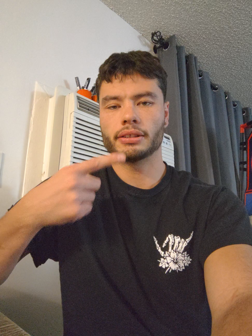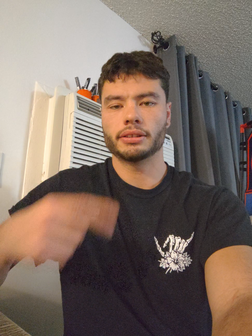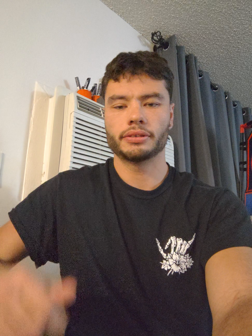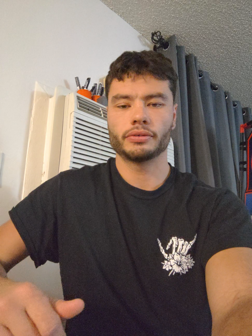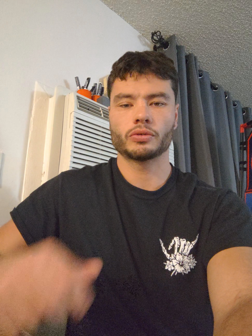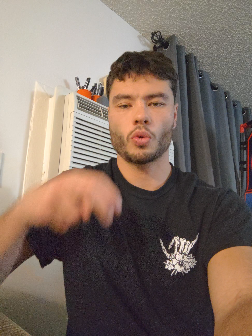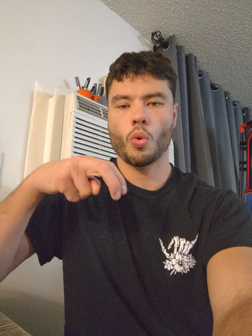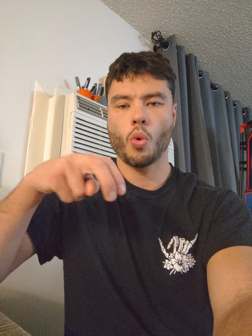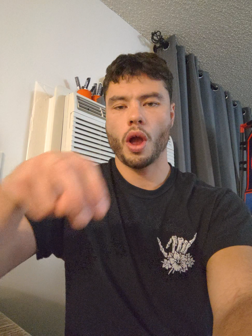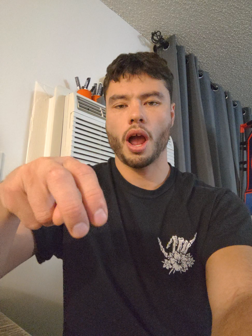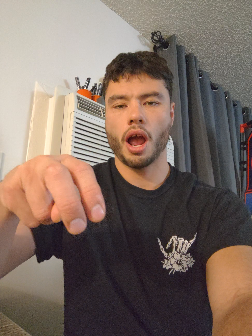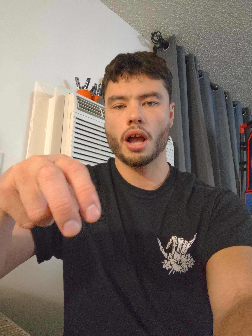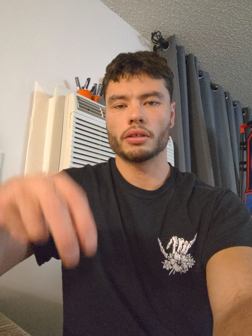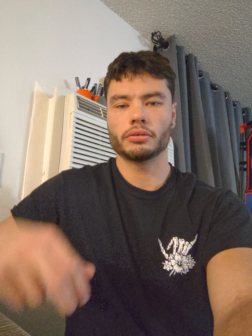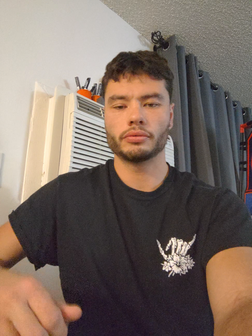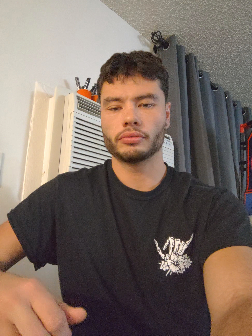ride